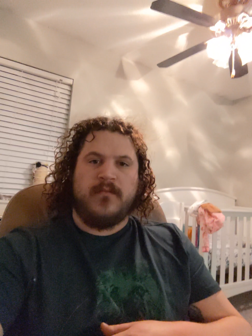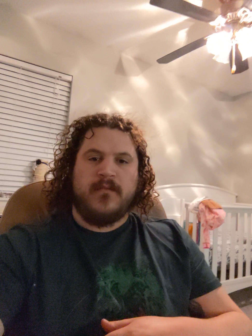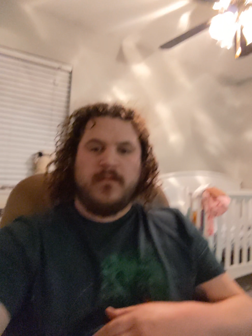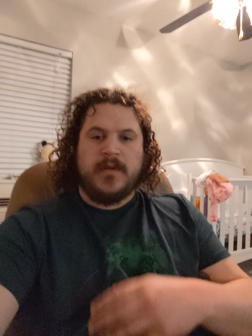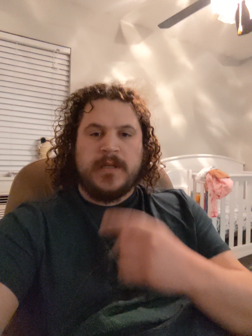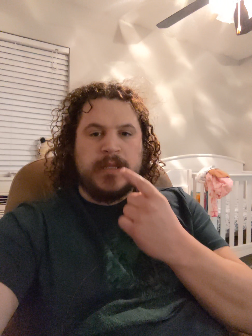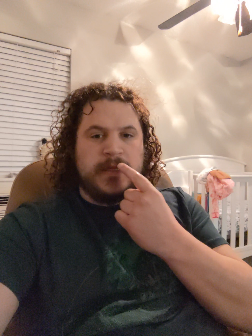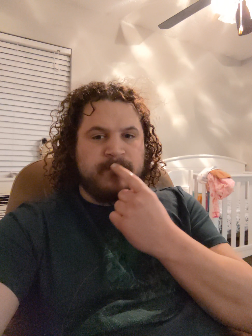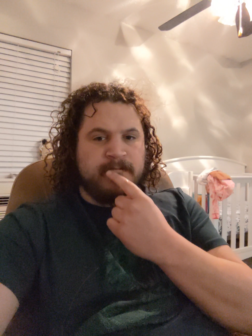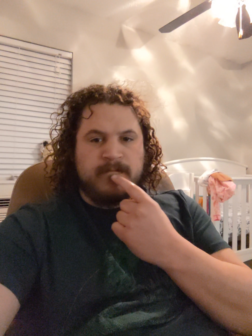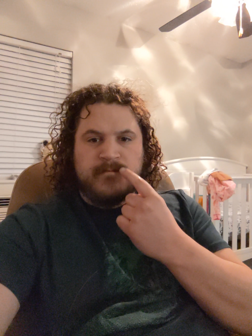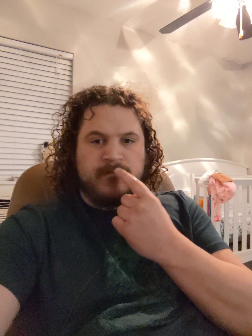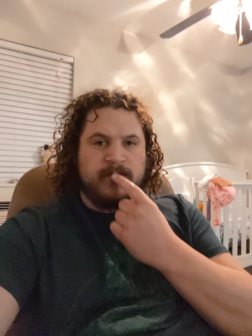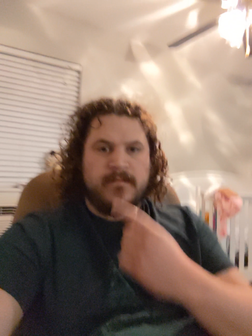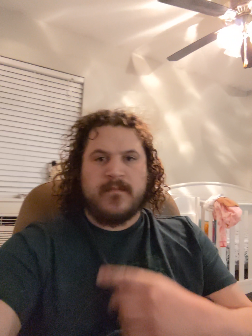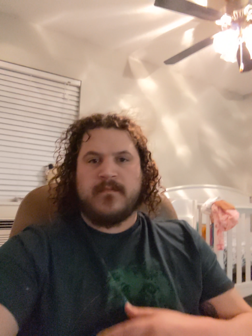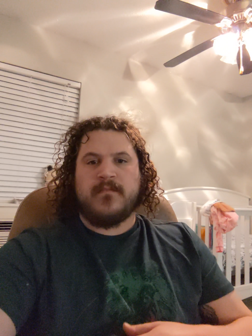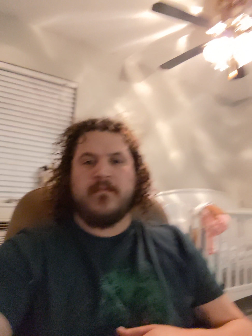lips